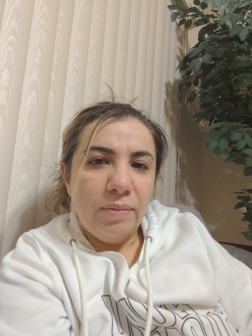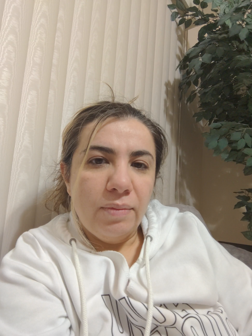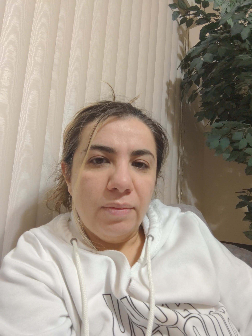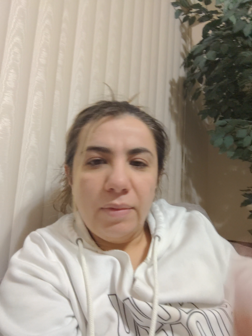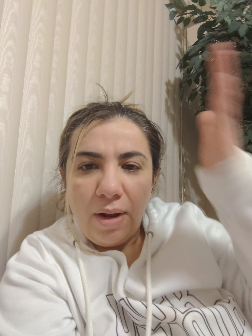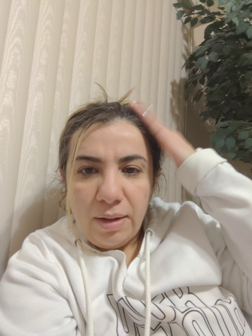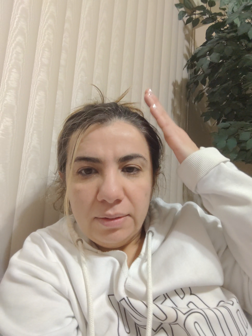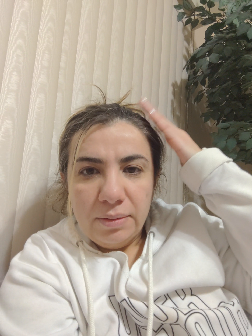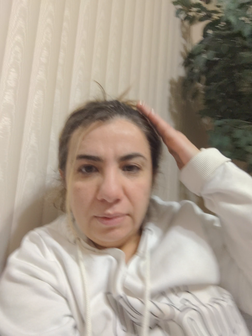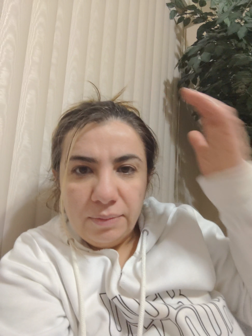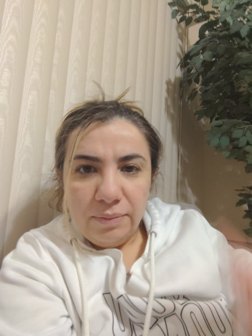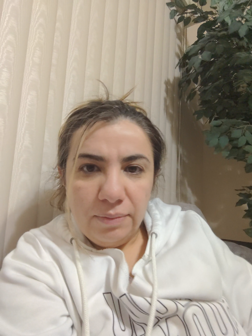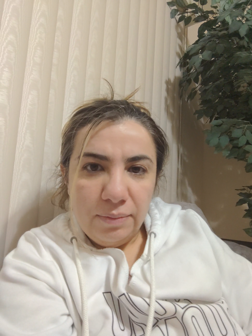hat